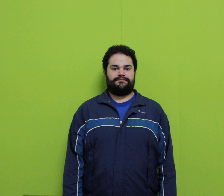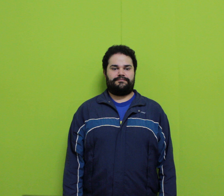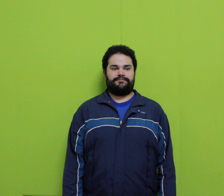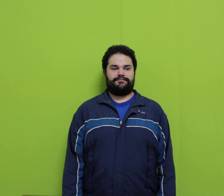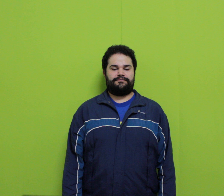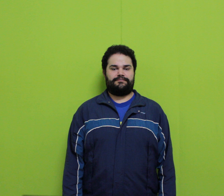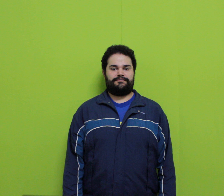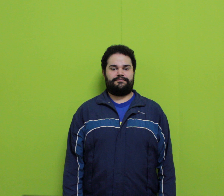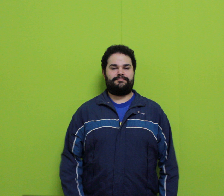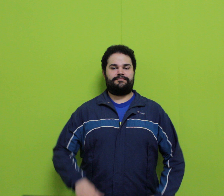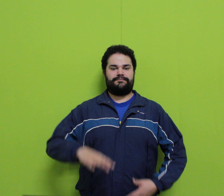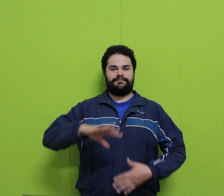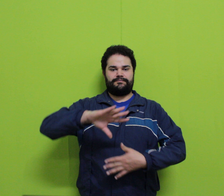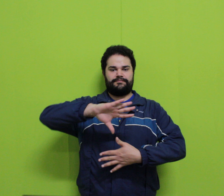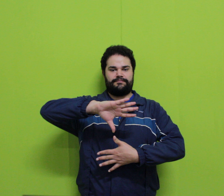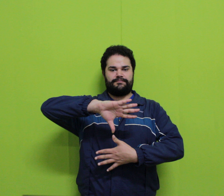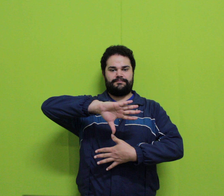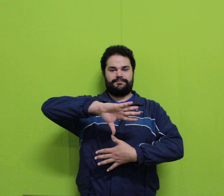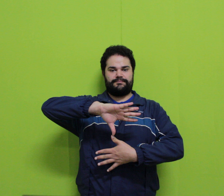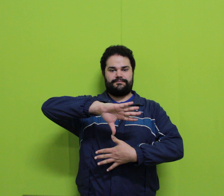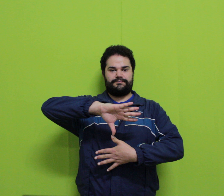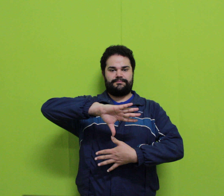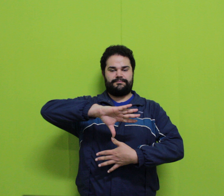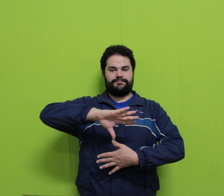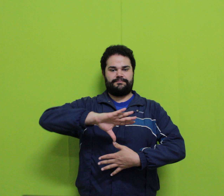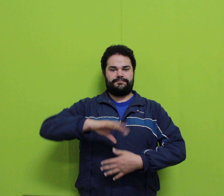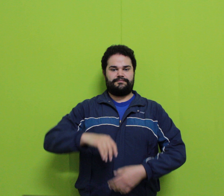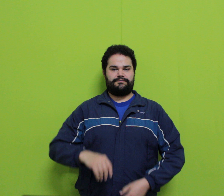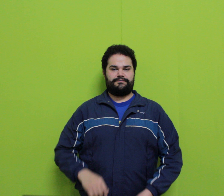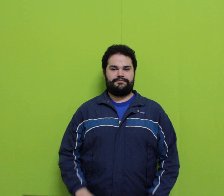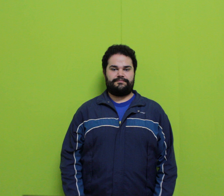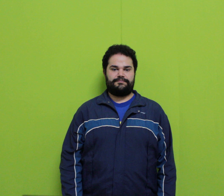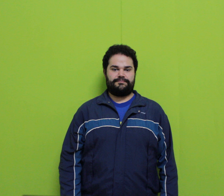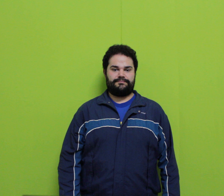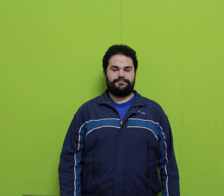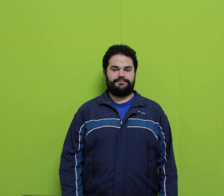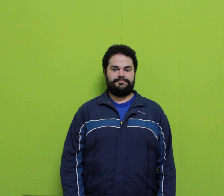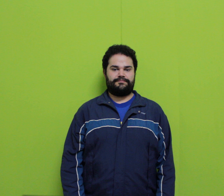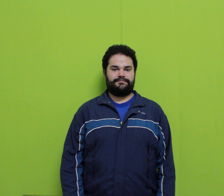América